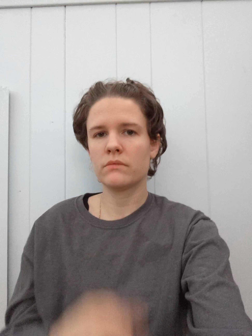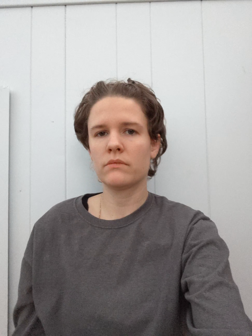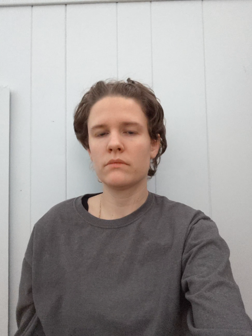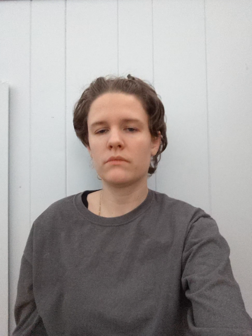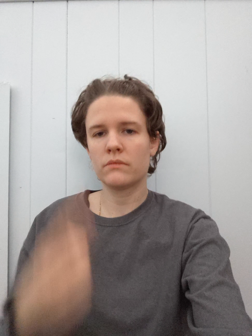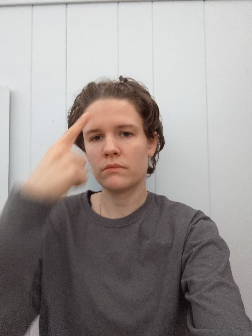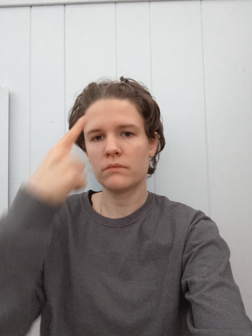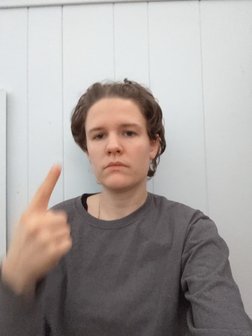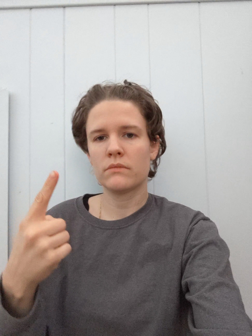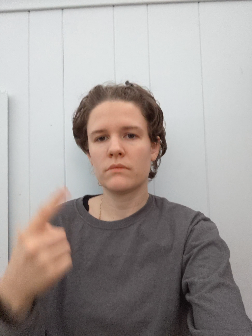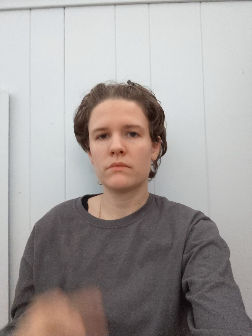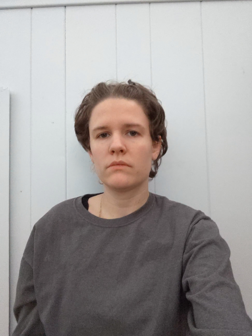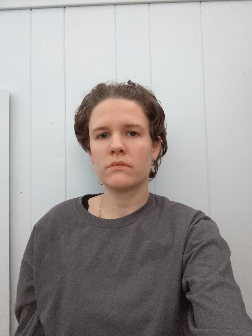penny